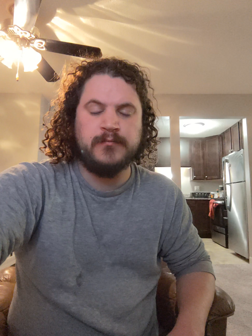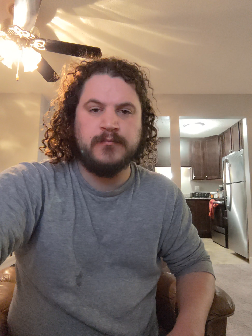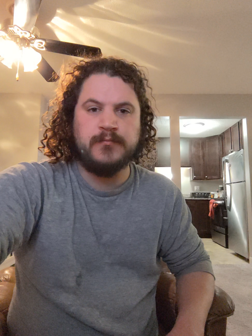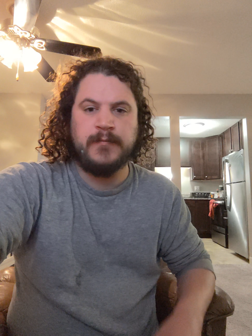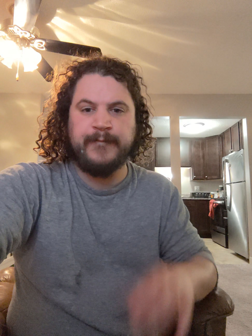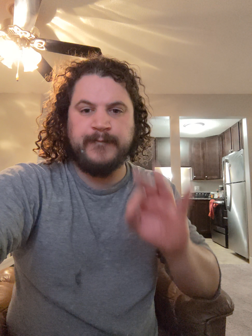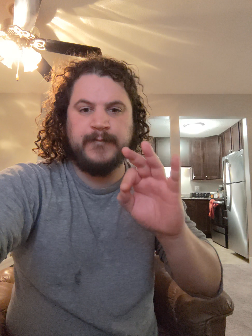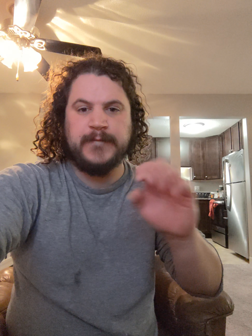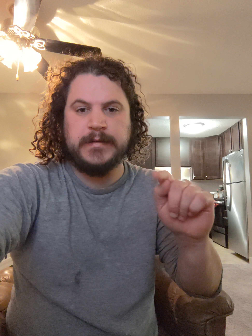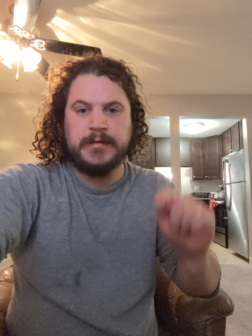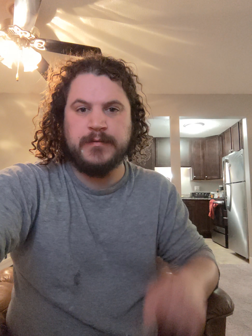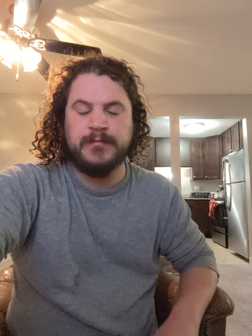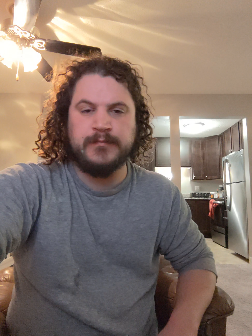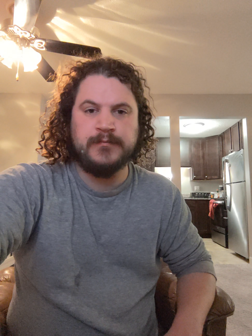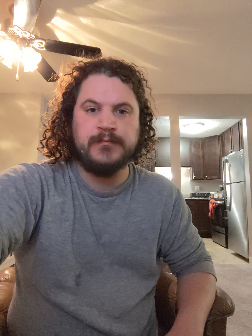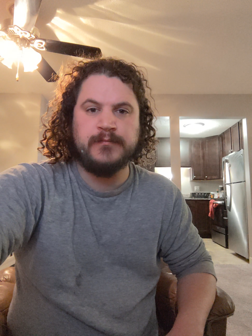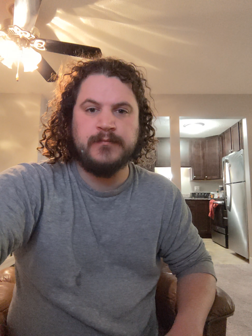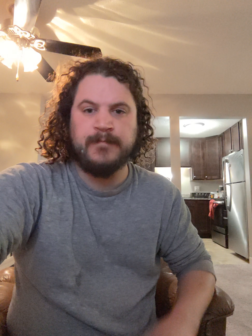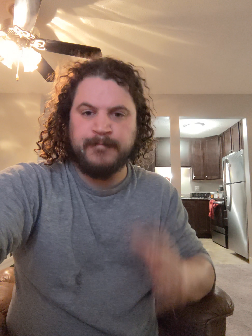feet